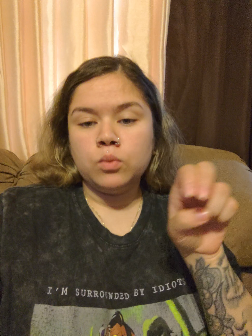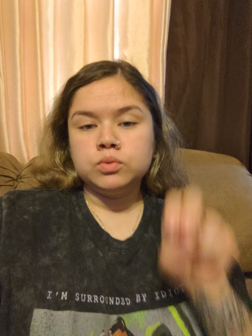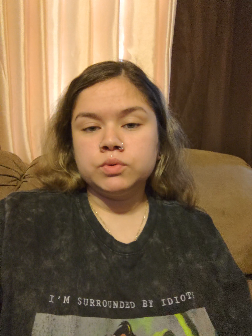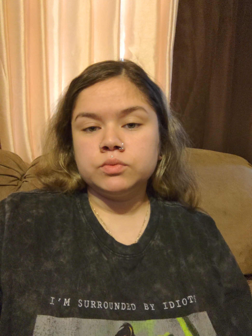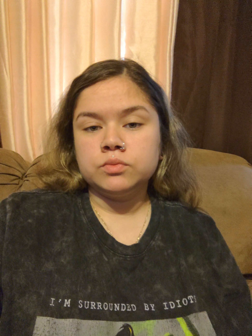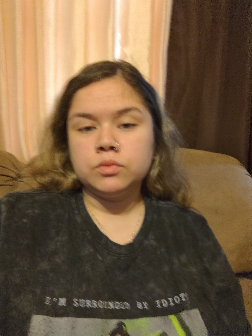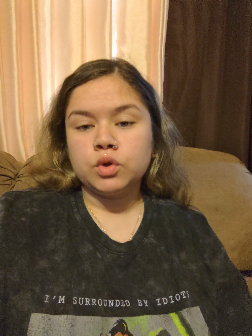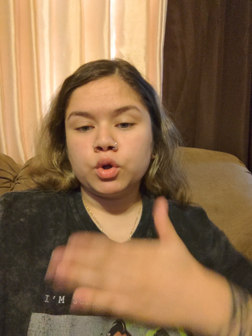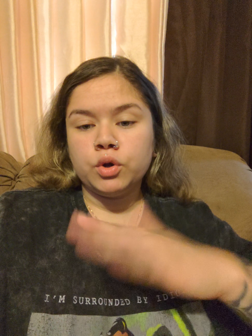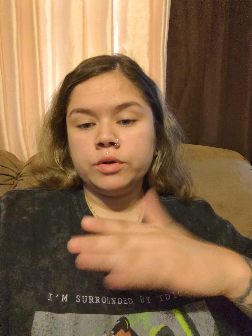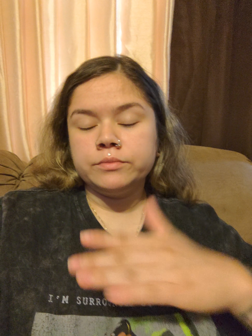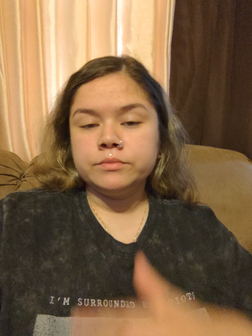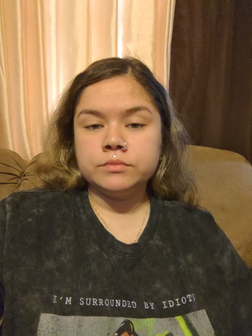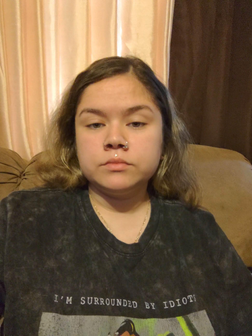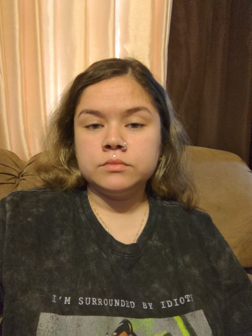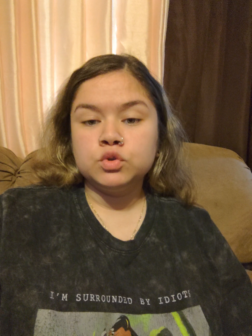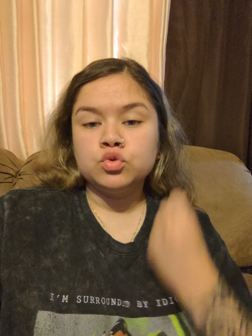cook